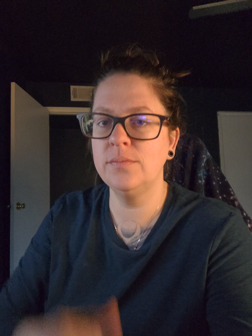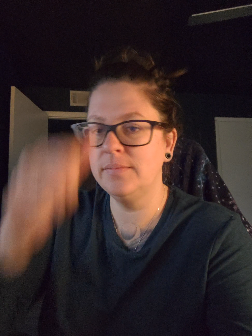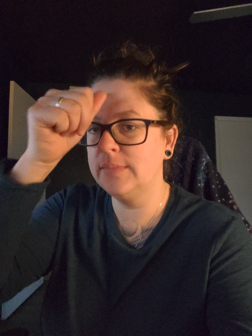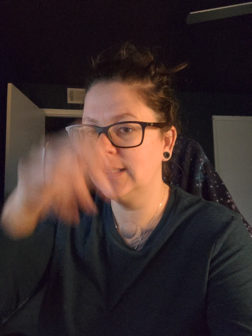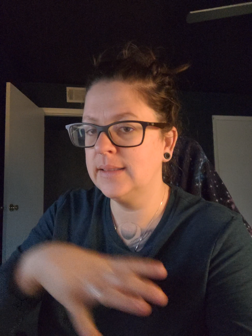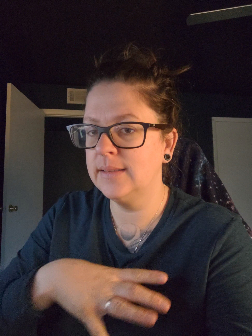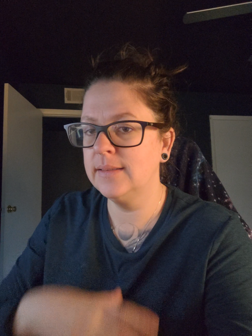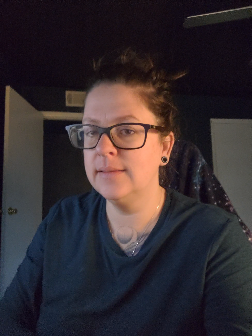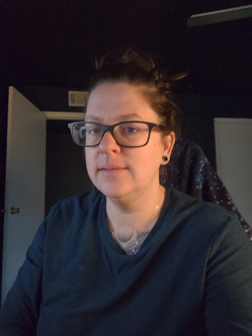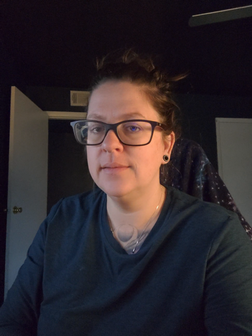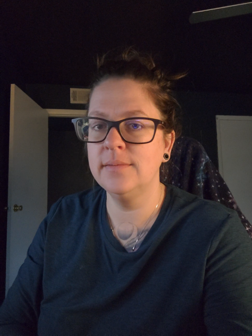man